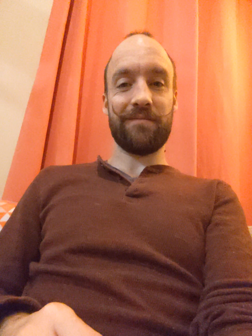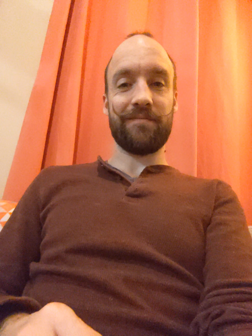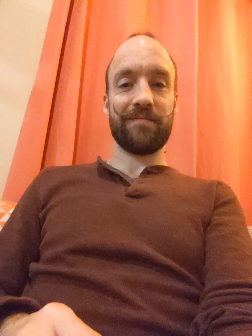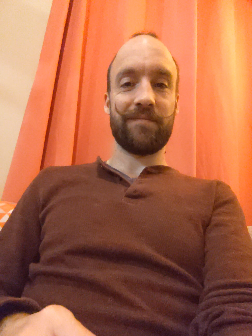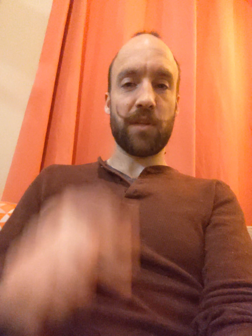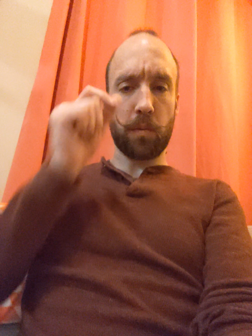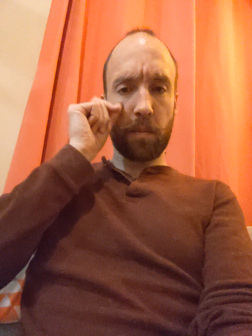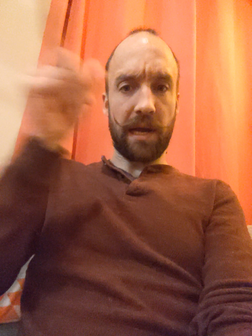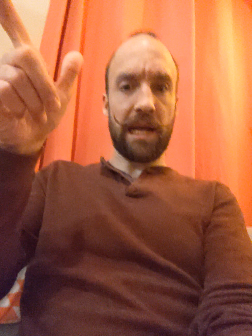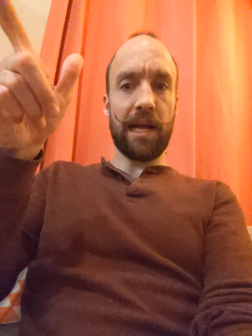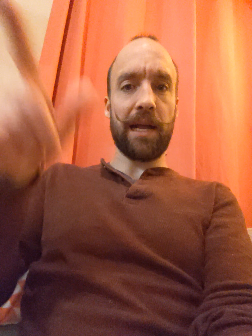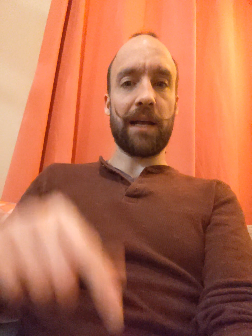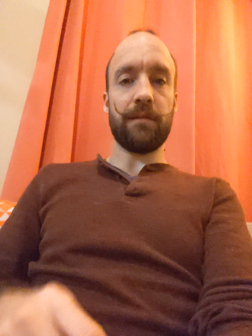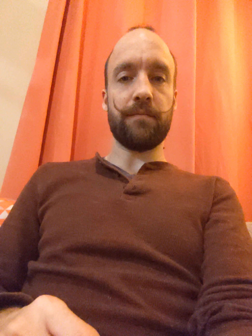wake